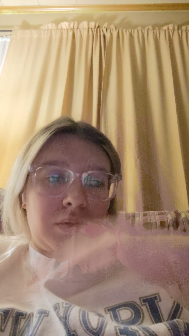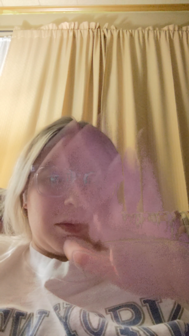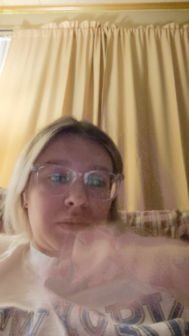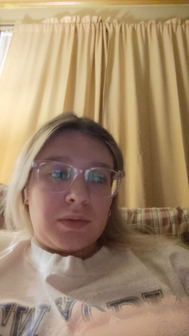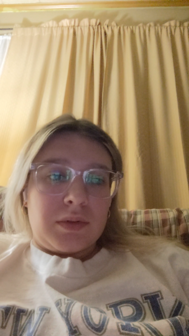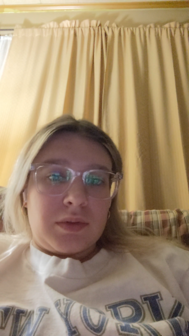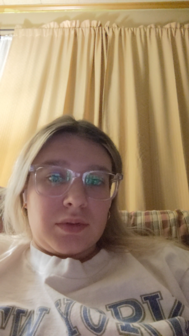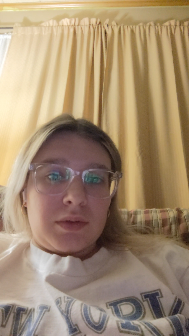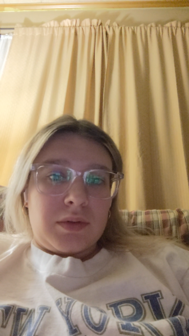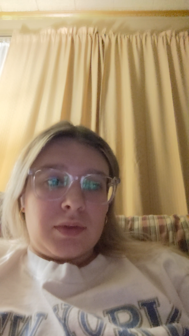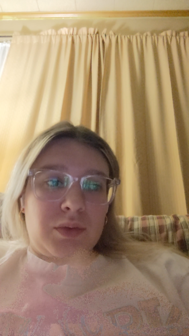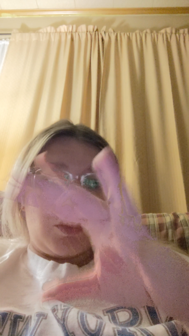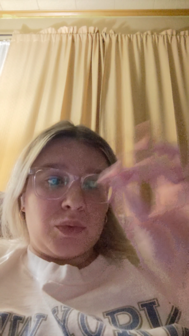choose